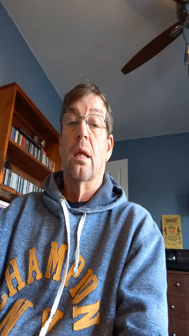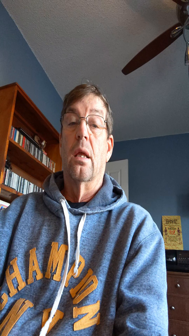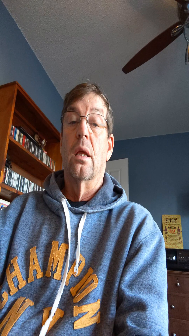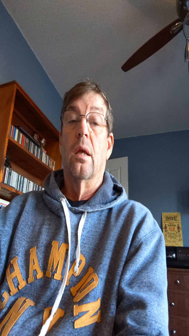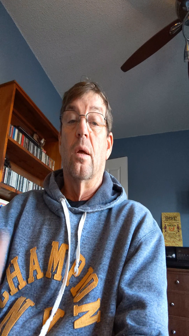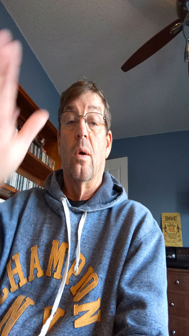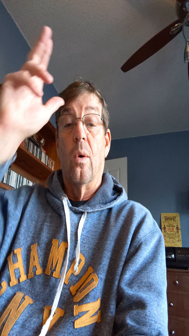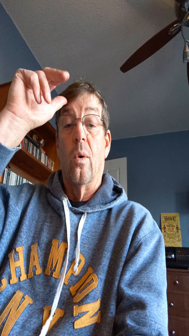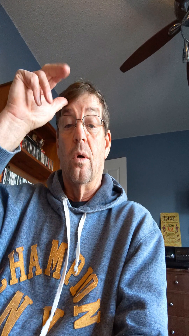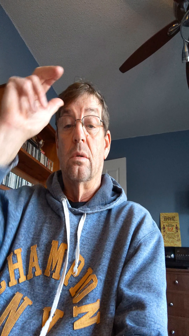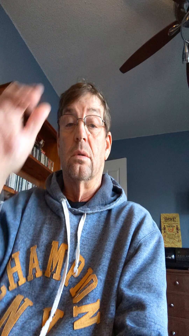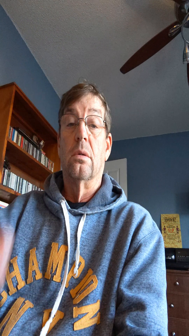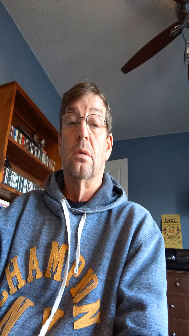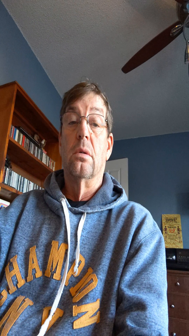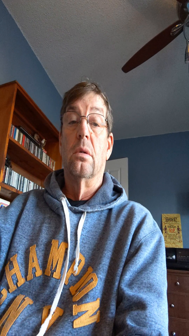horse